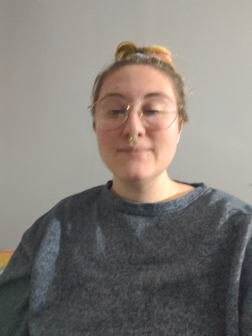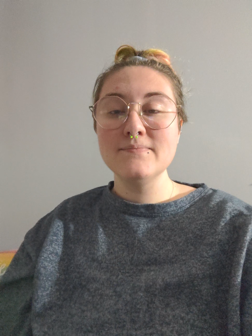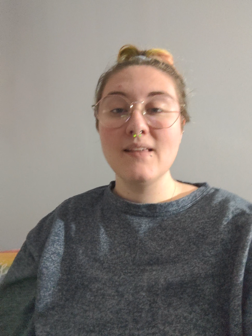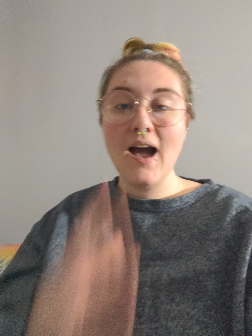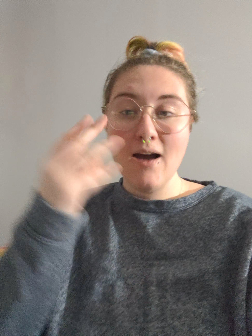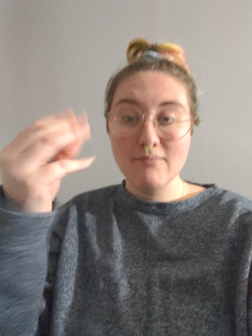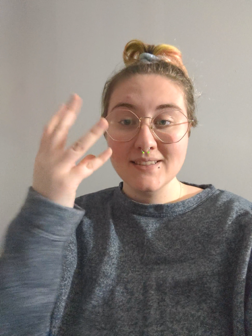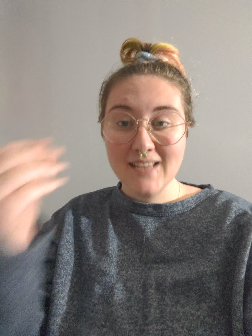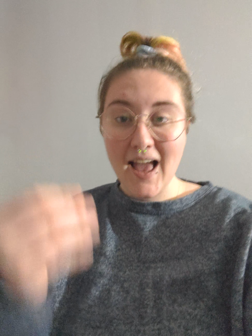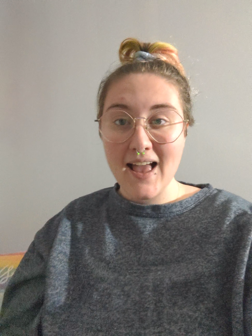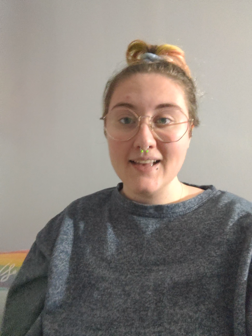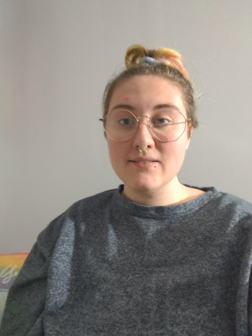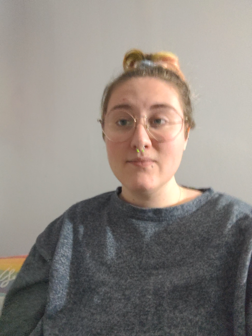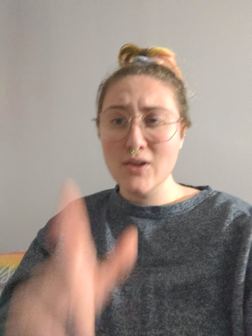outside